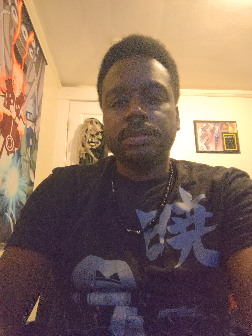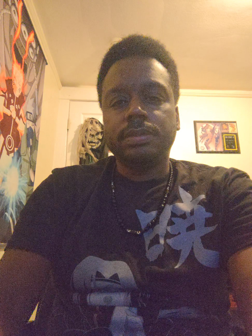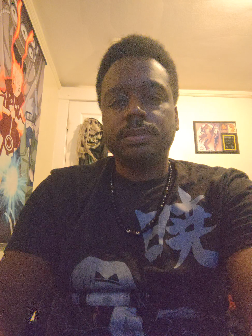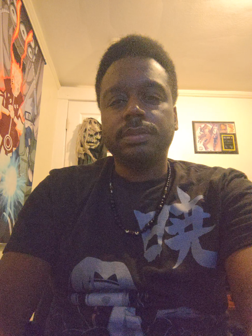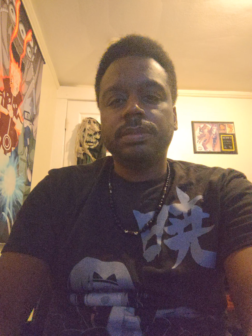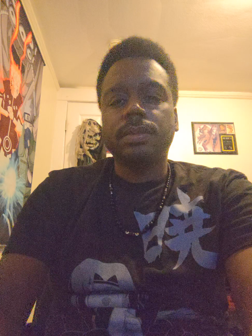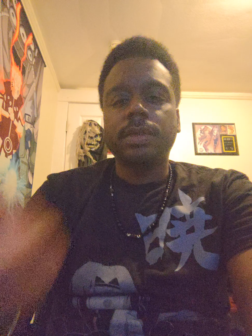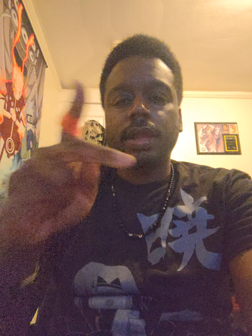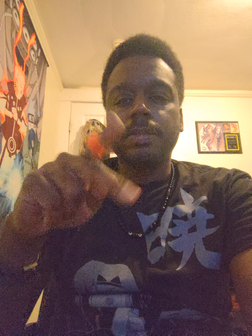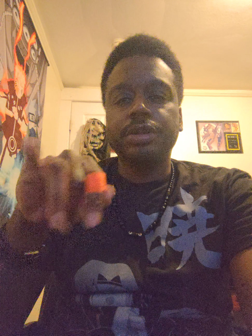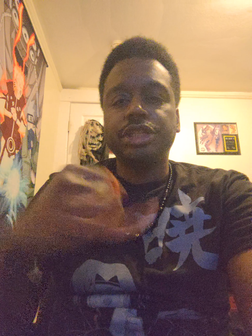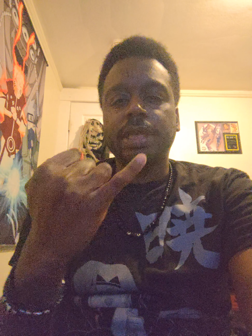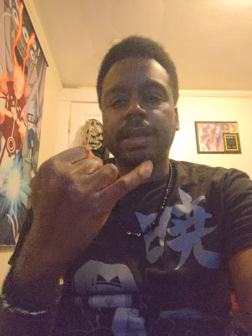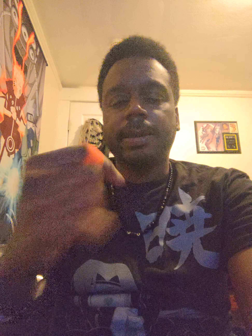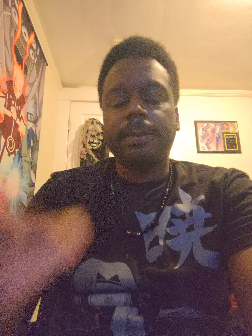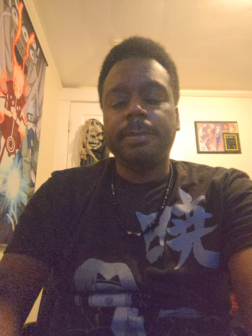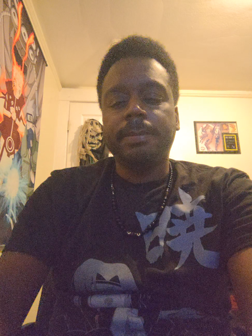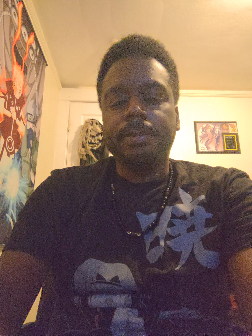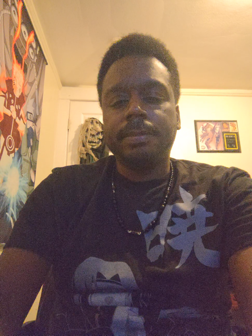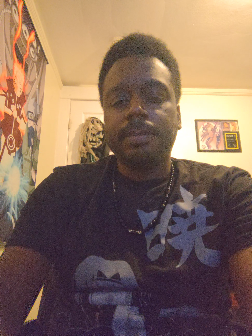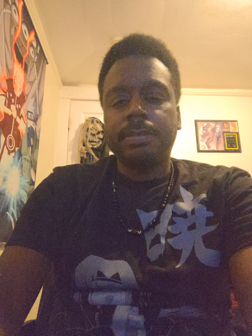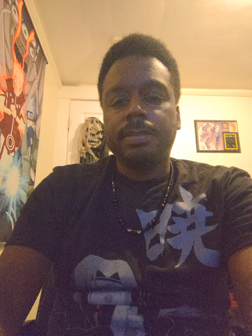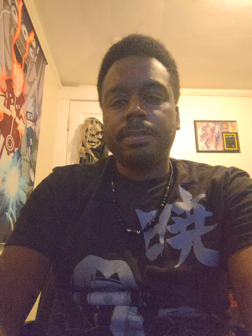pajamas